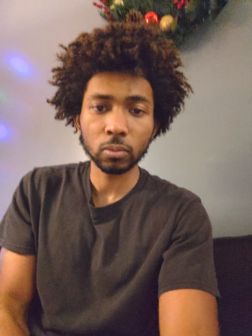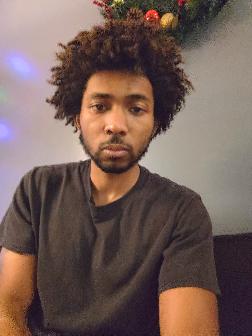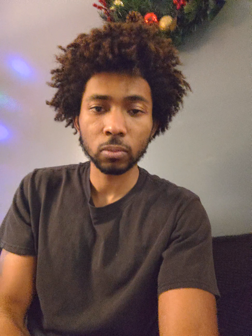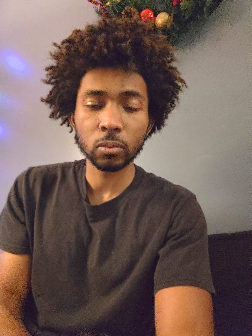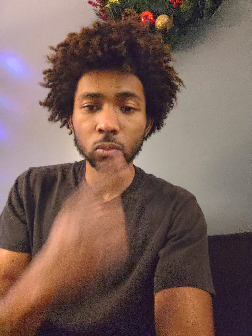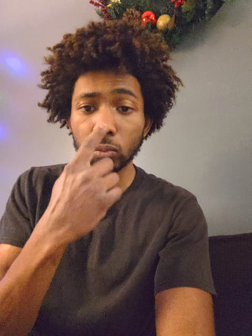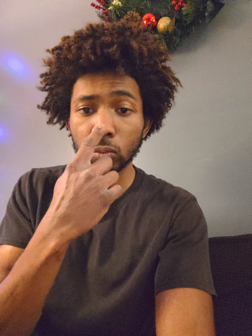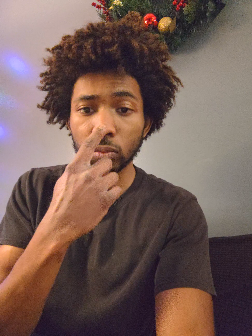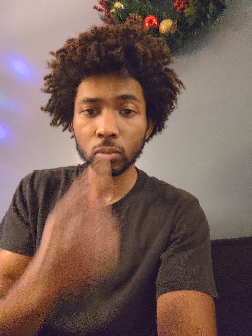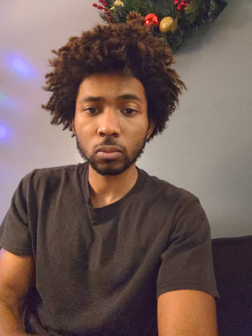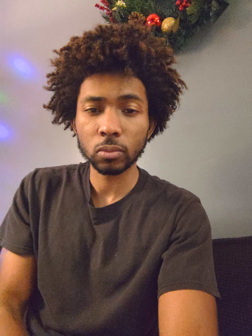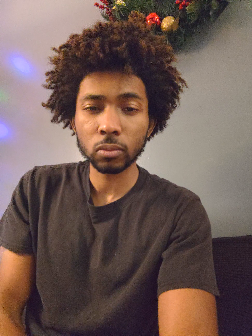nose